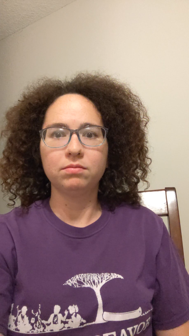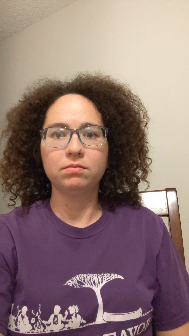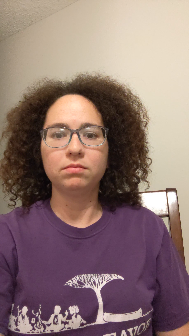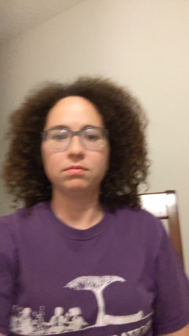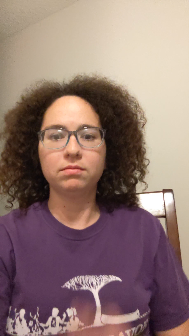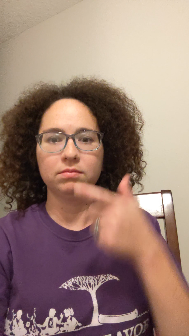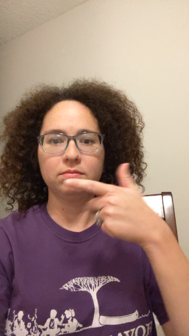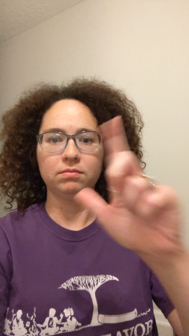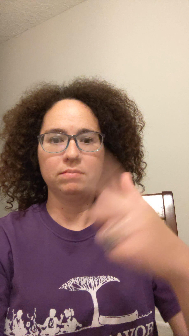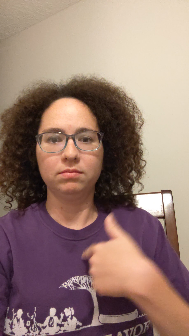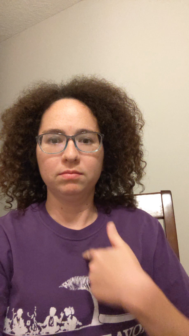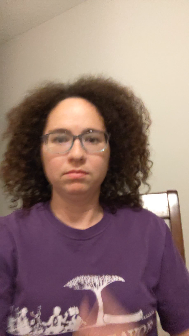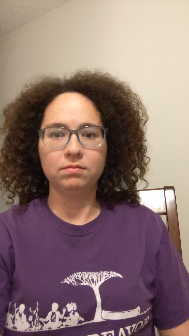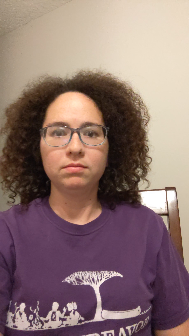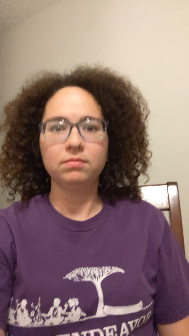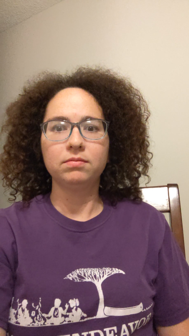let me